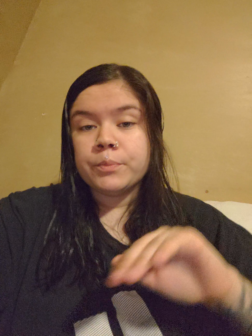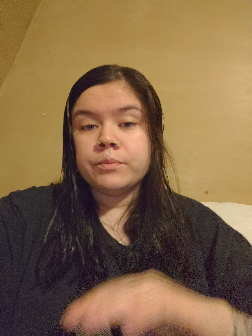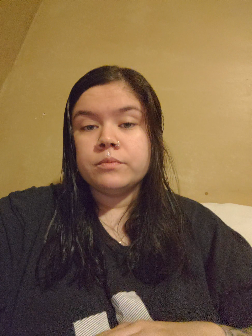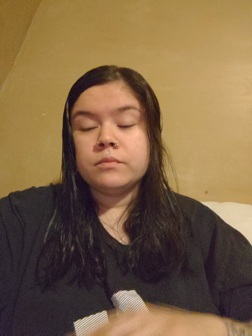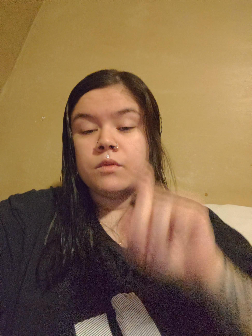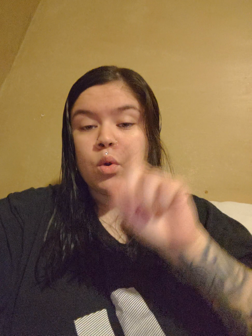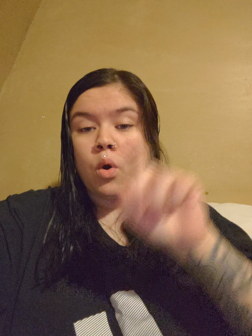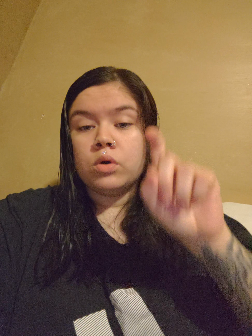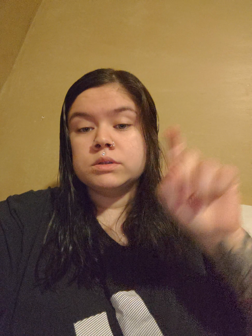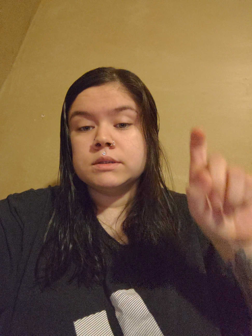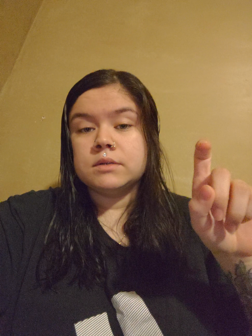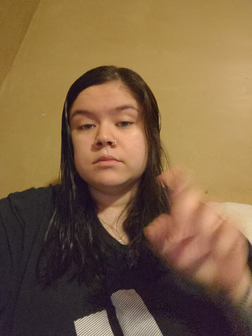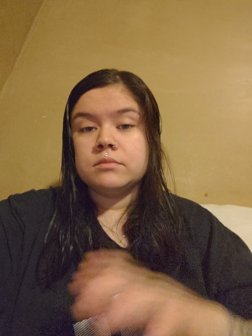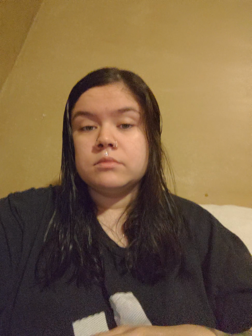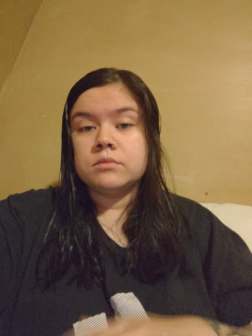closet